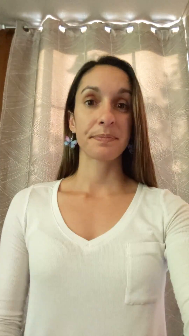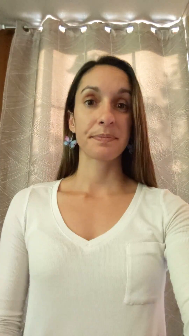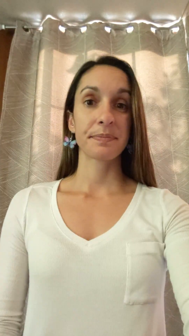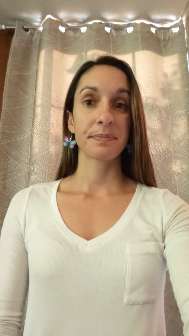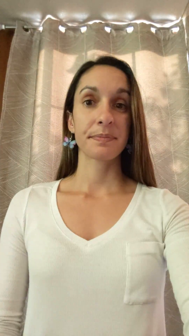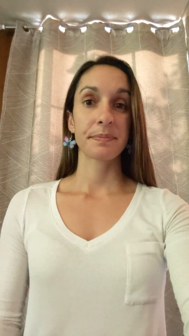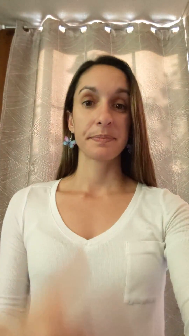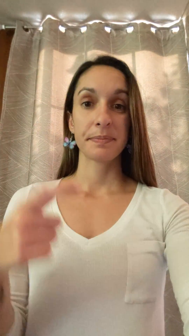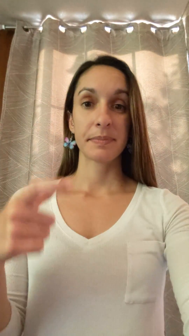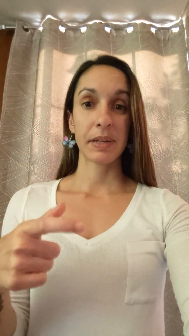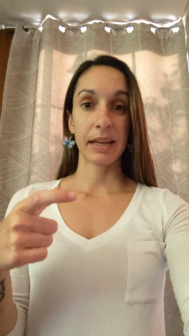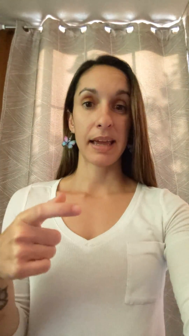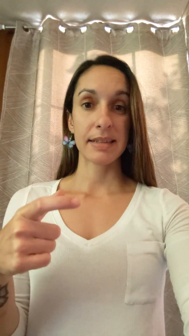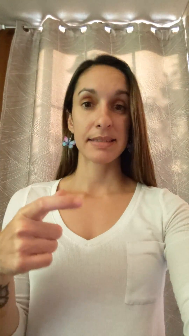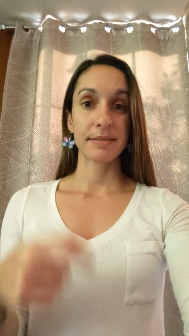plate